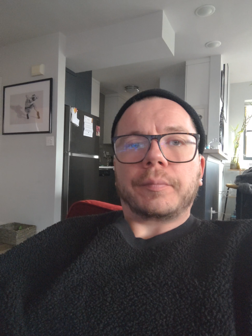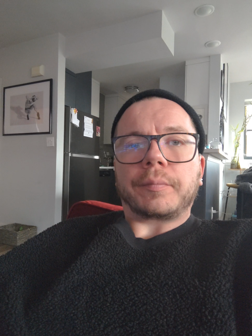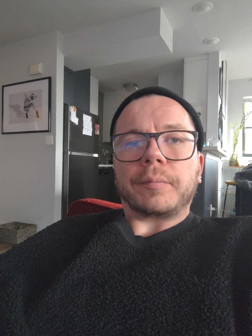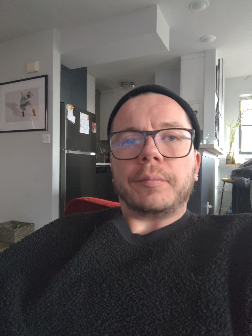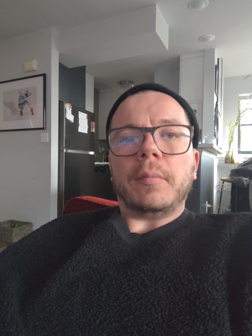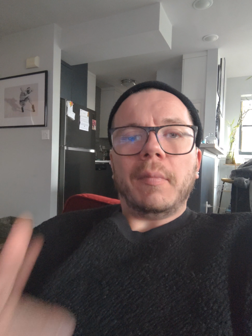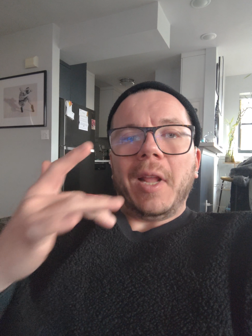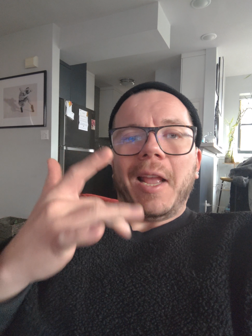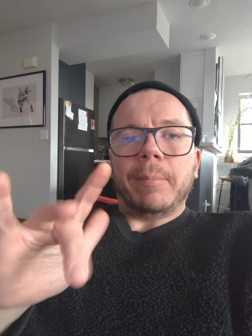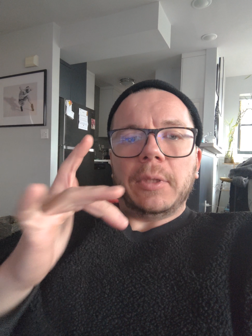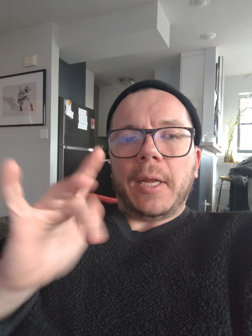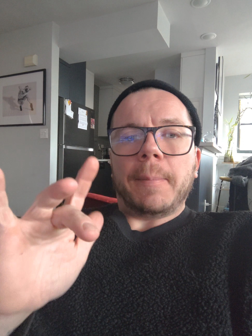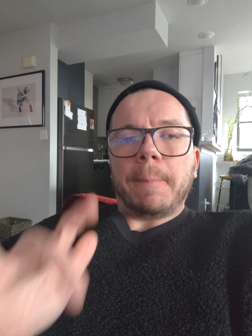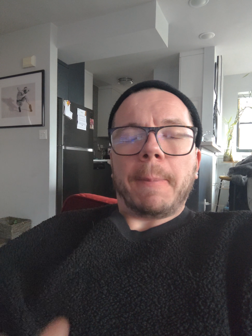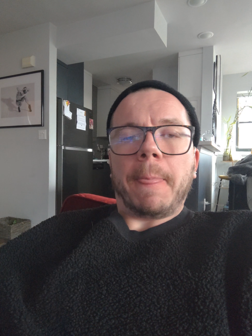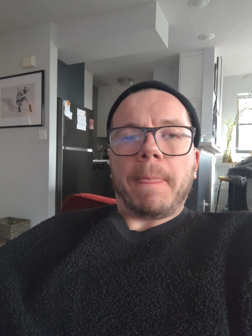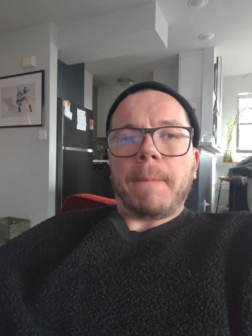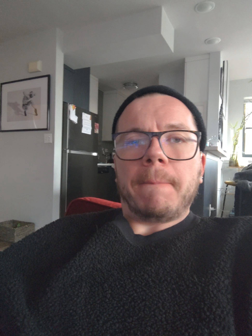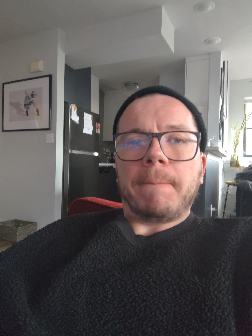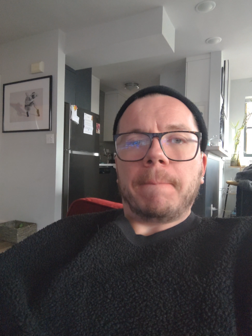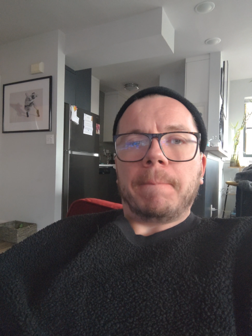empty